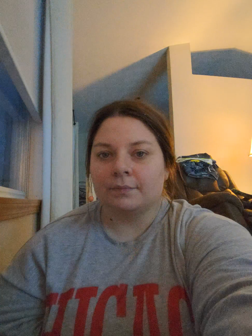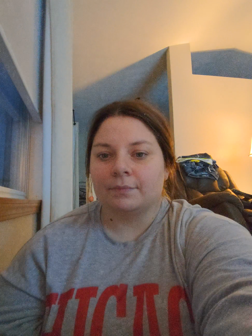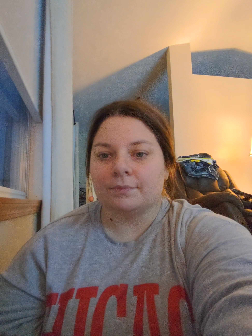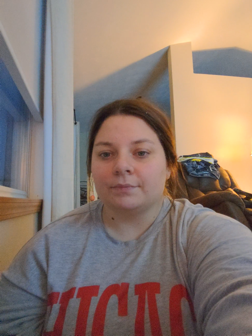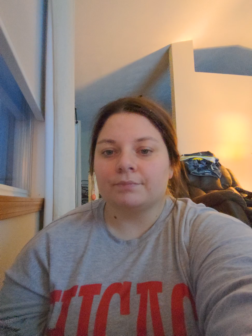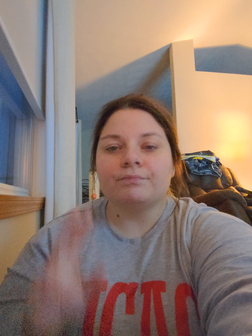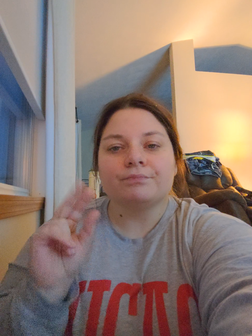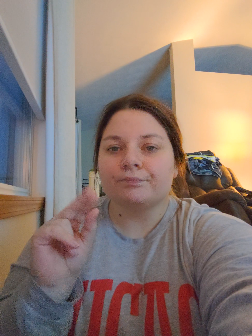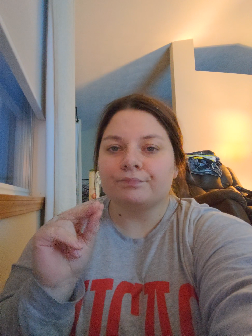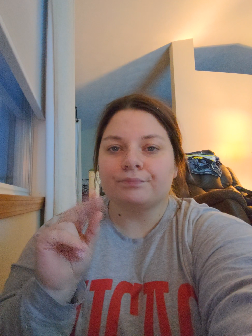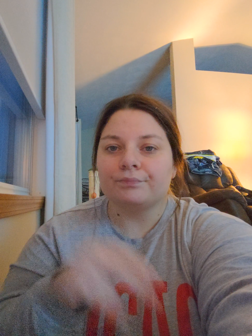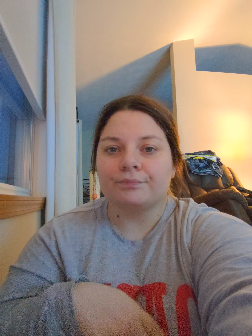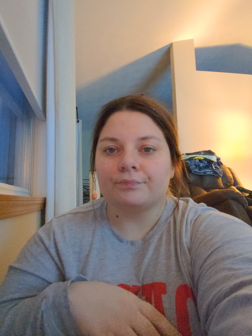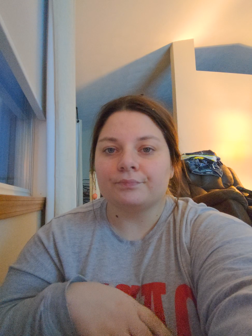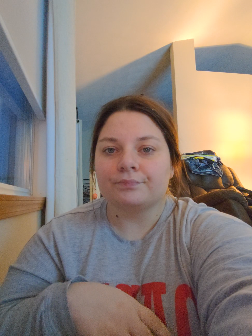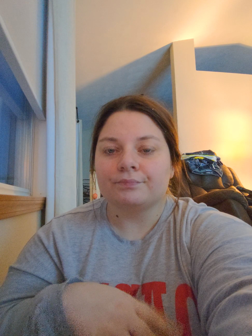no